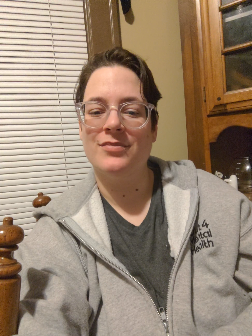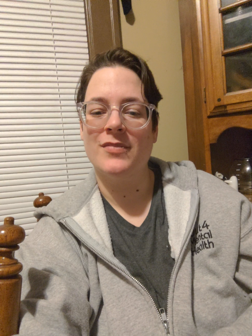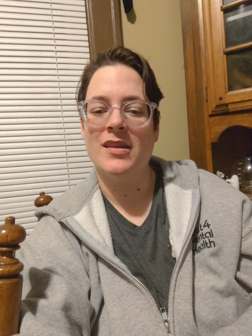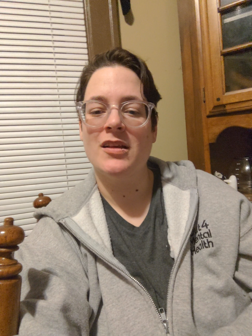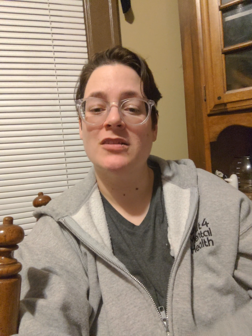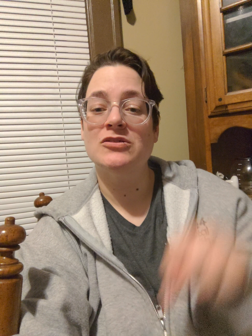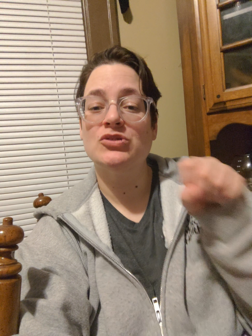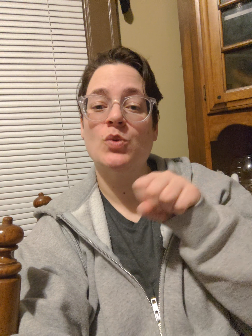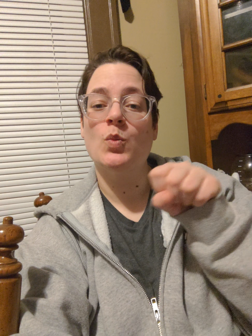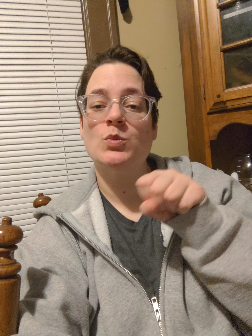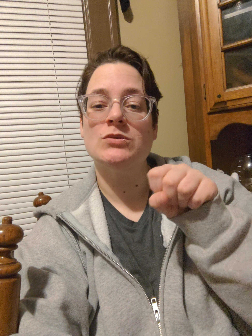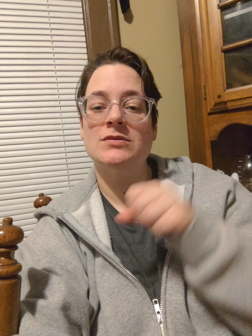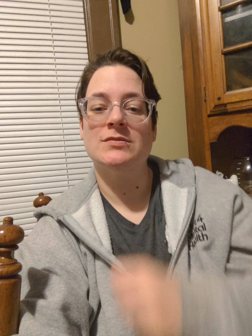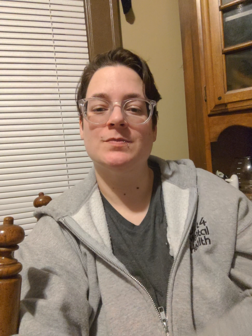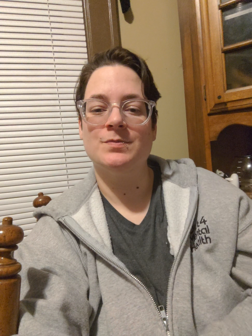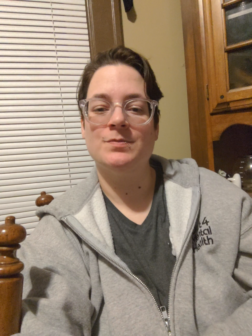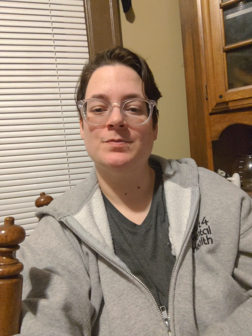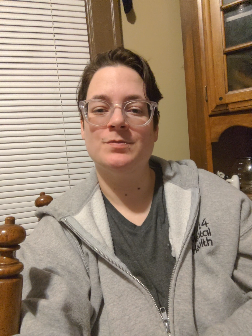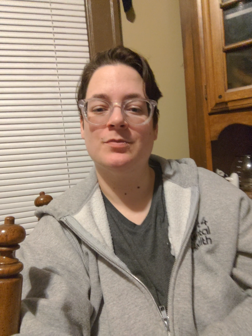shoe